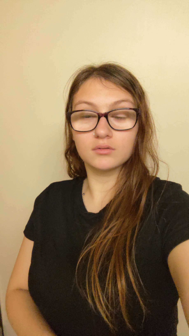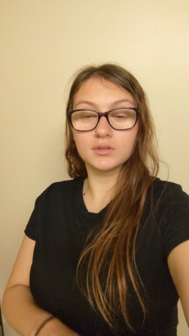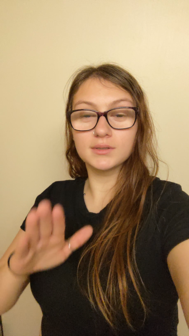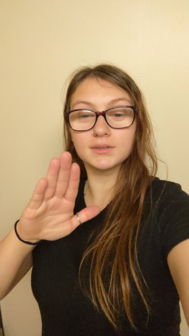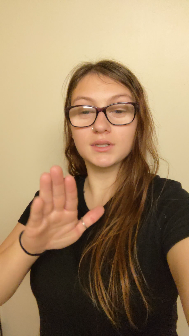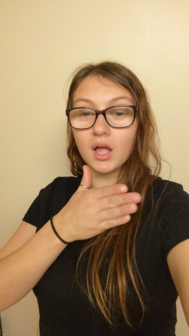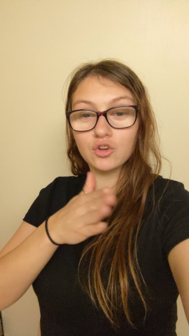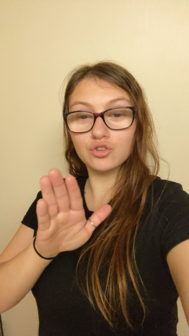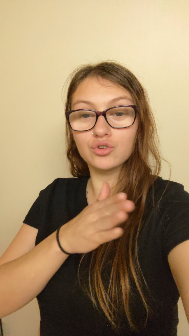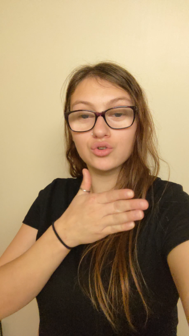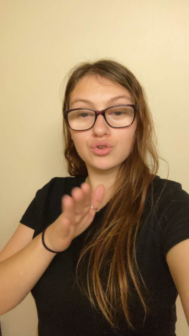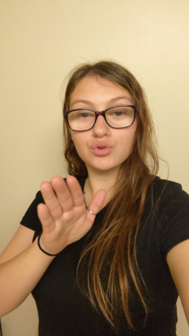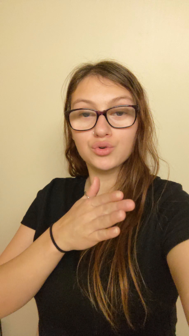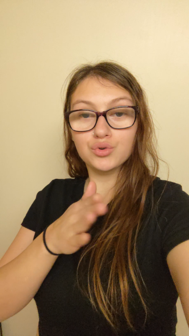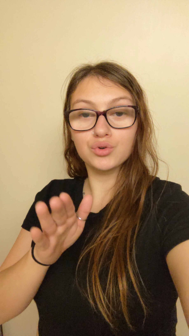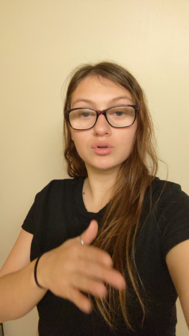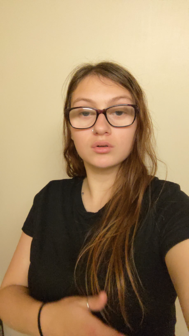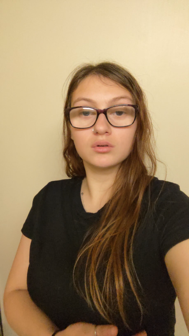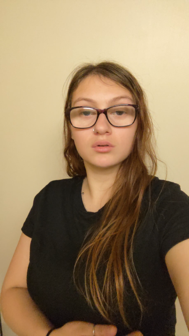share